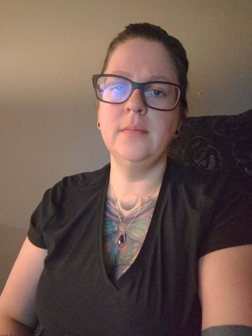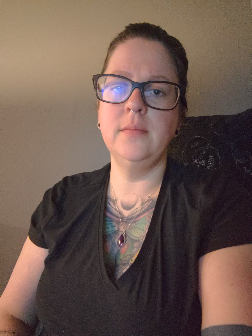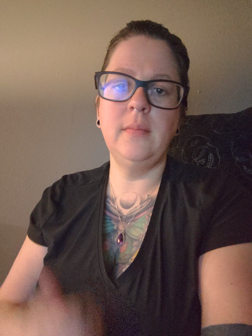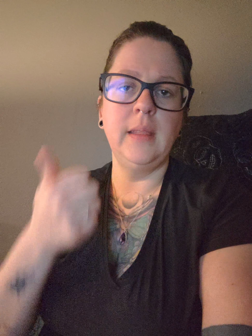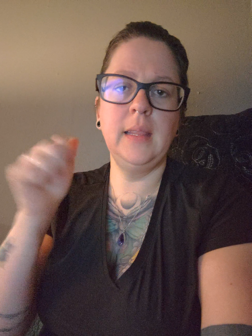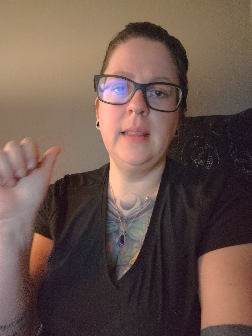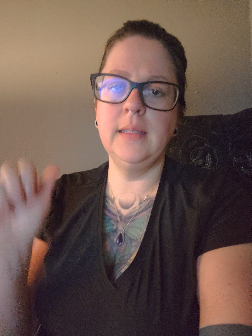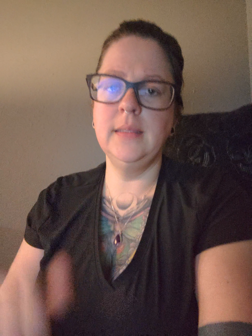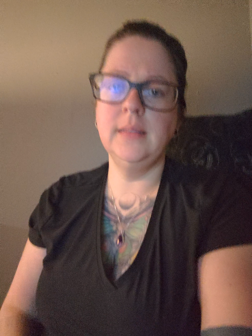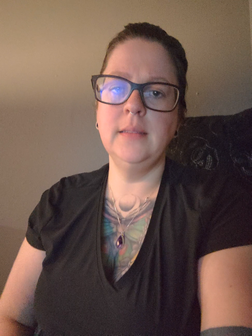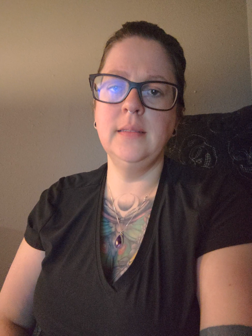any